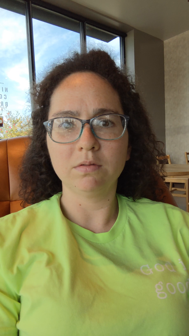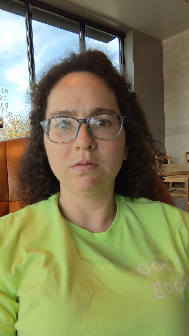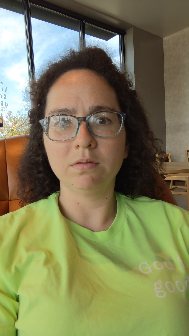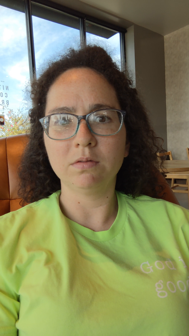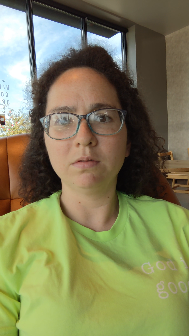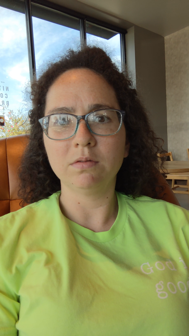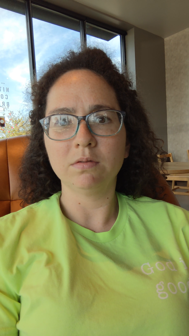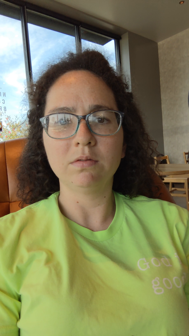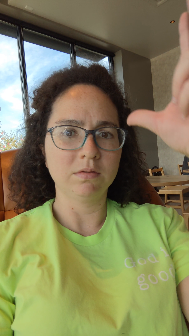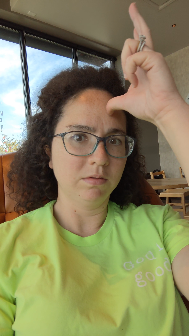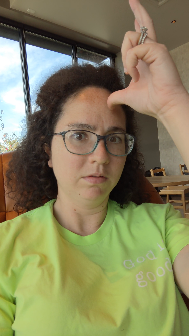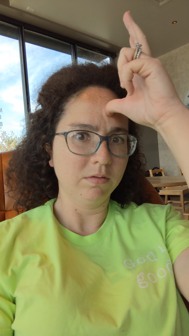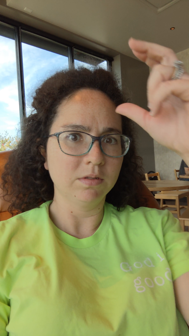rooster